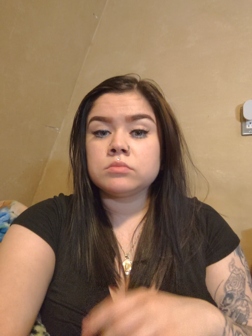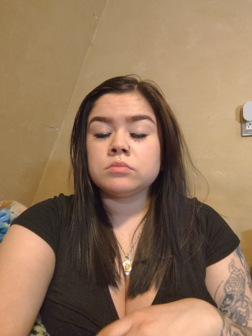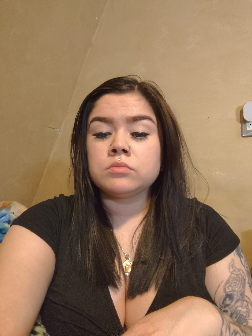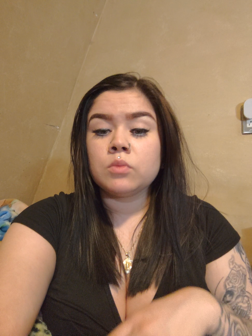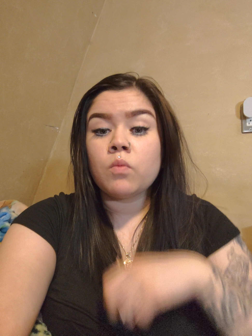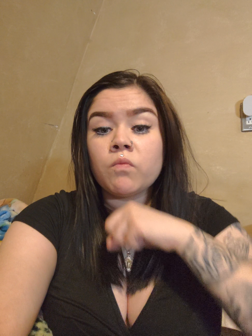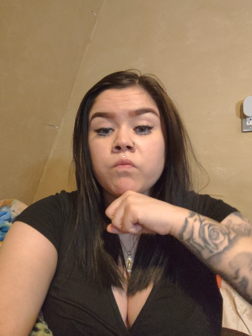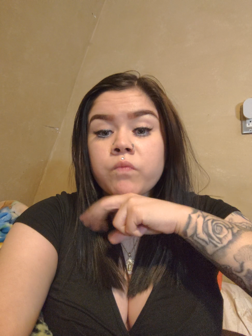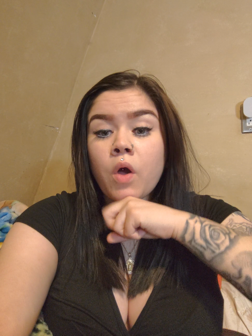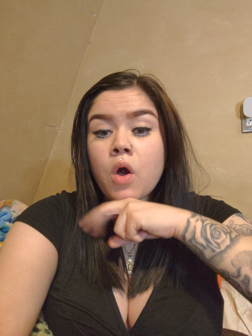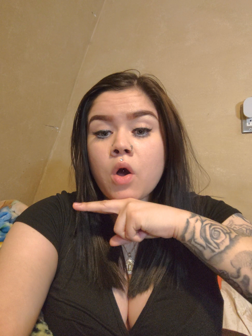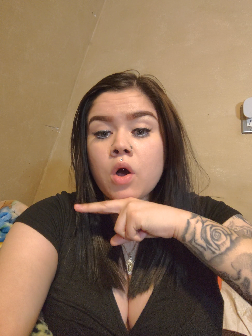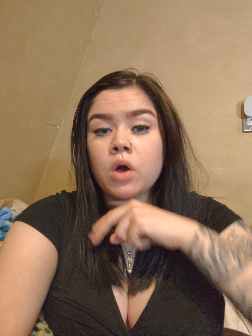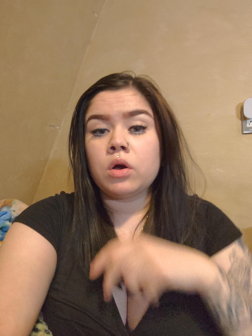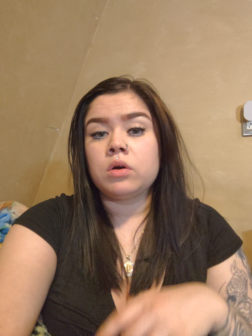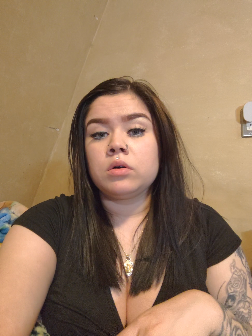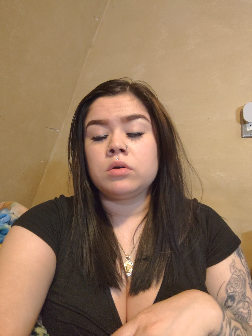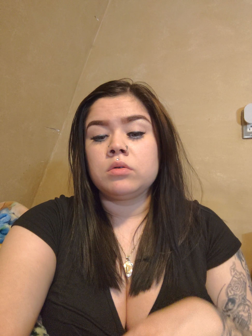frog